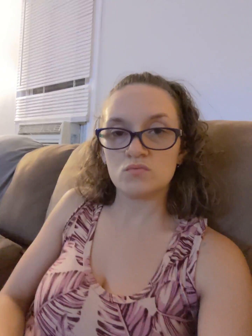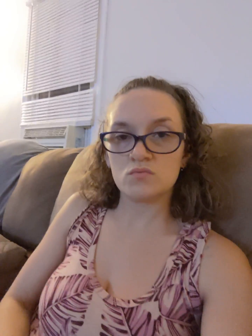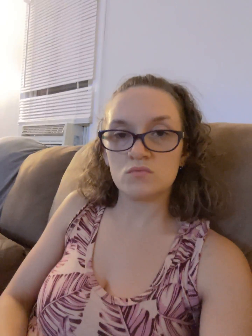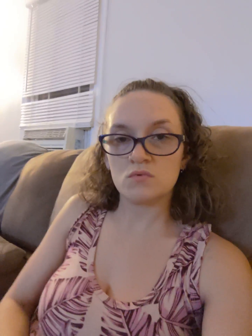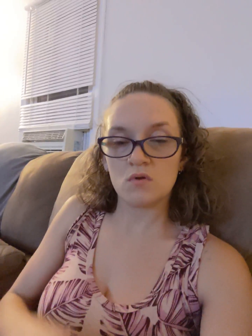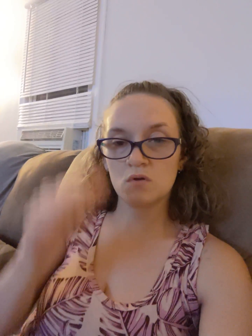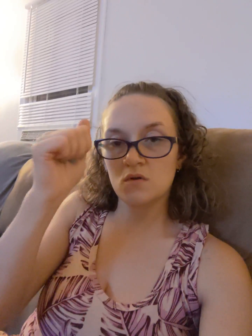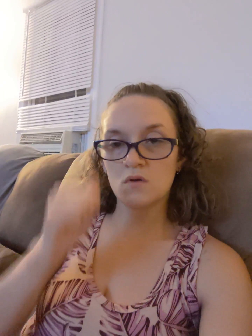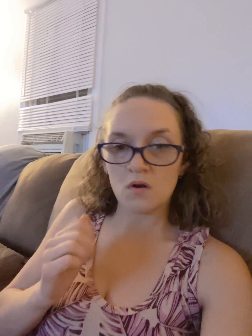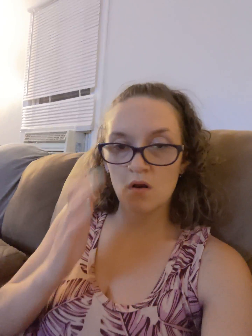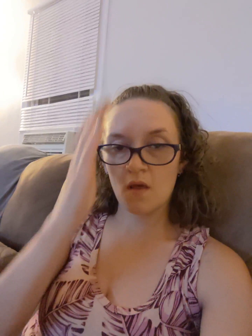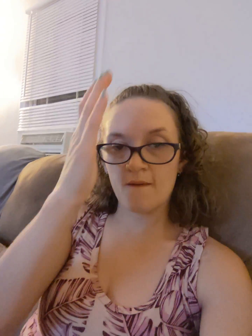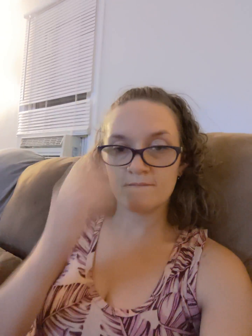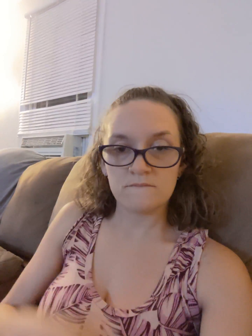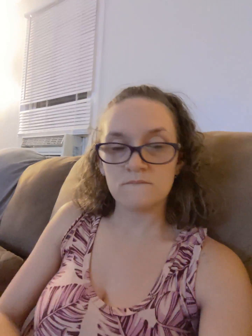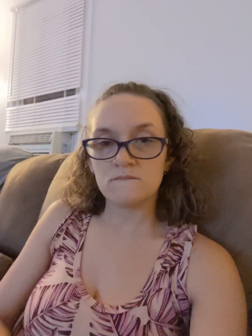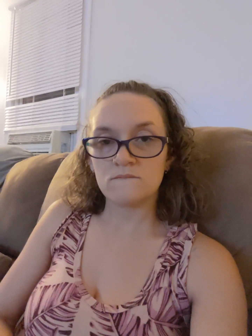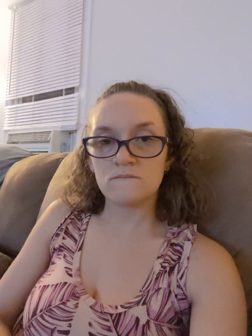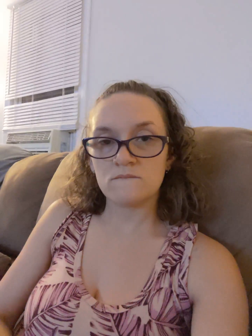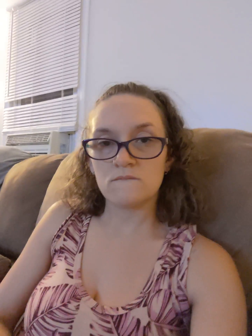gloves